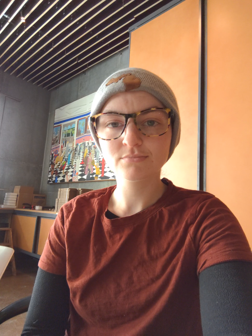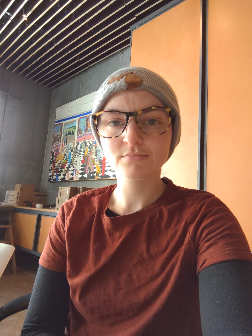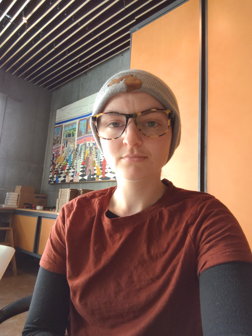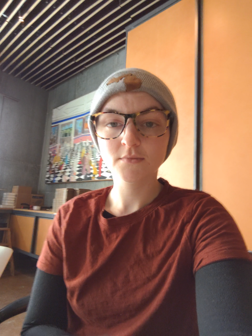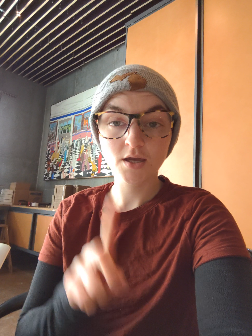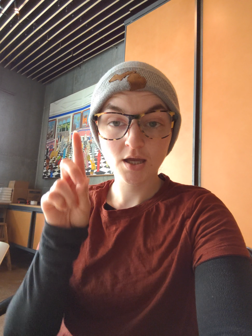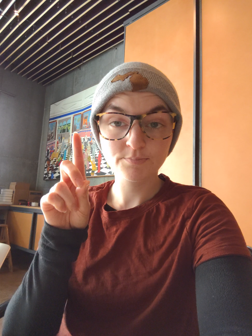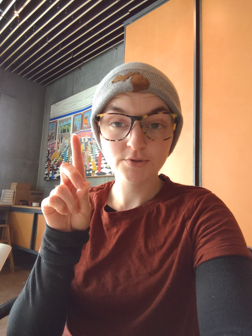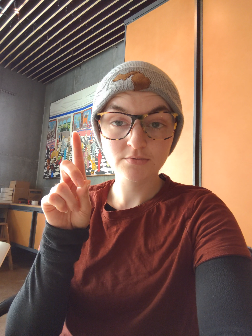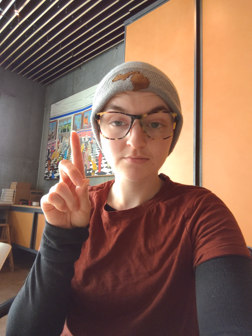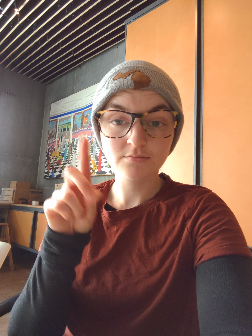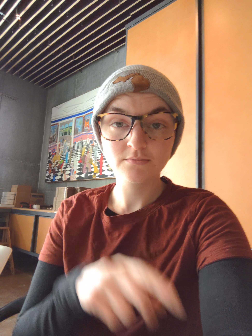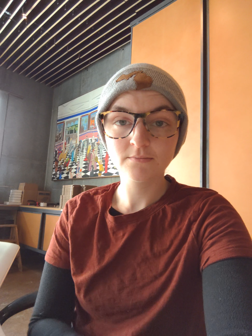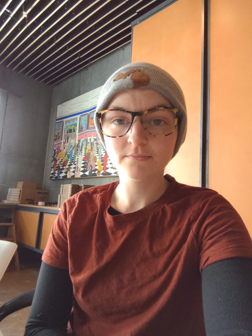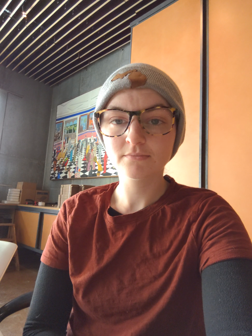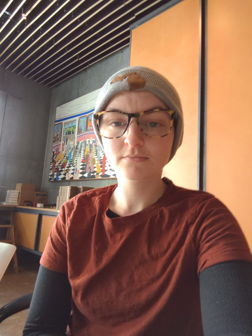up